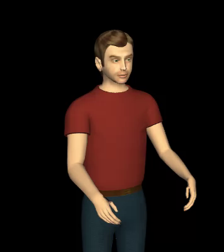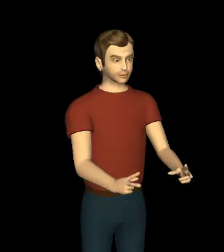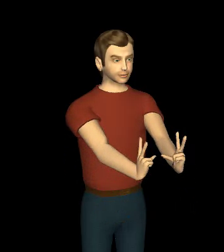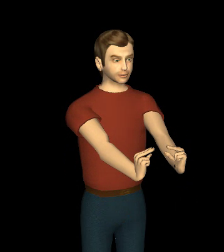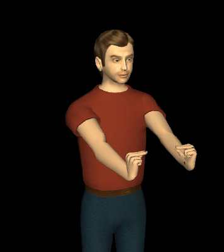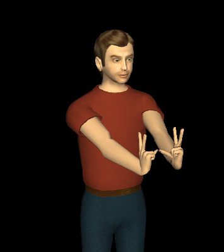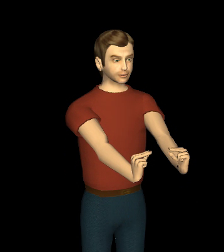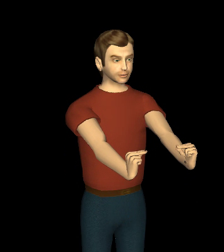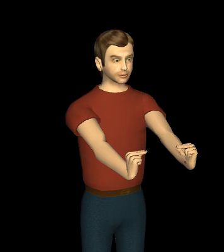يصف